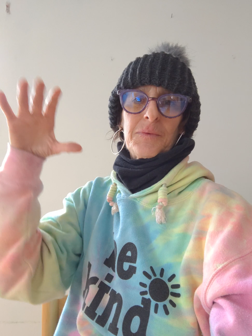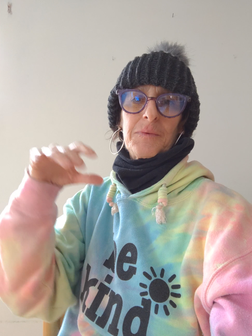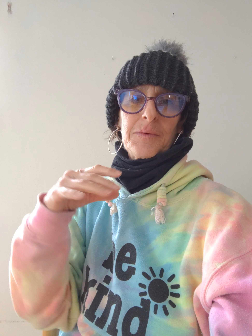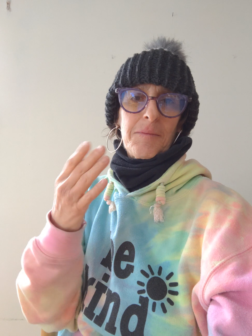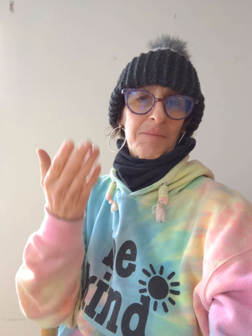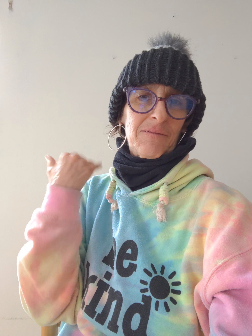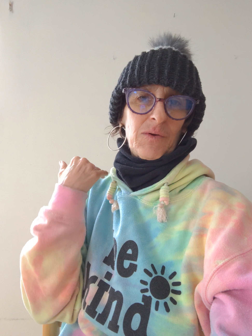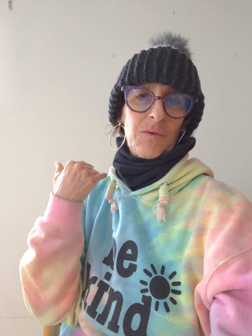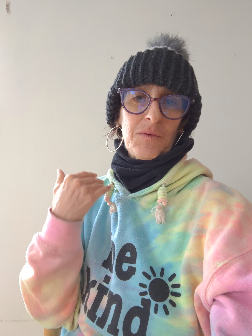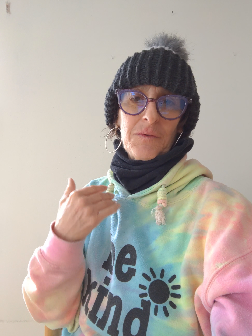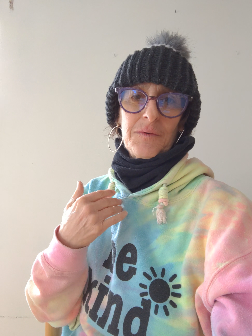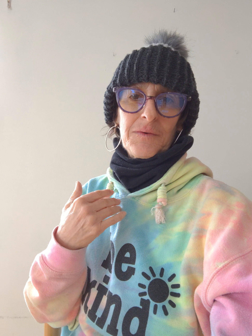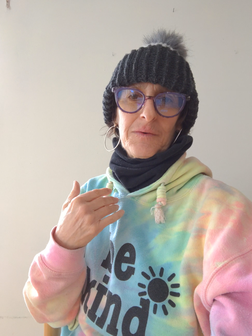before